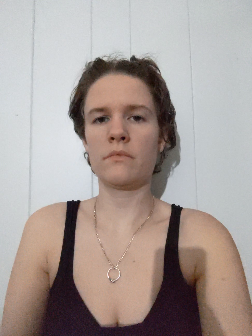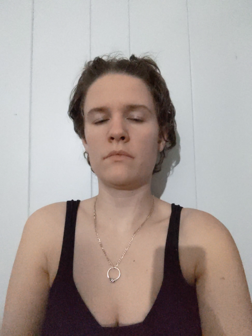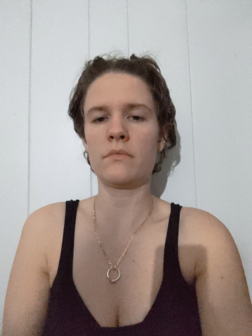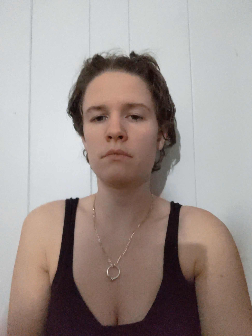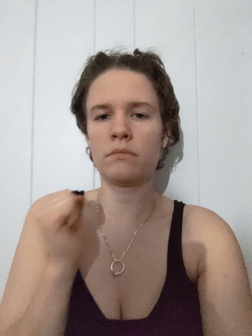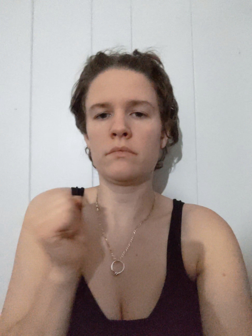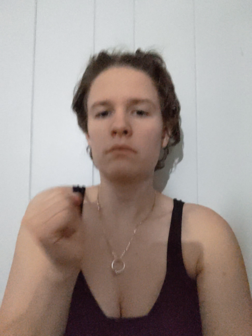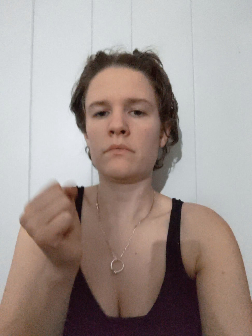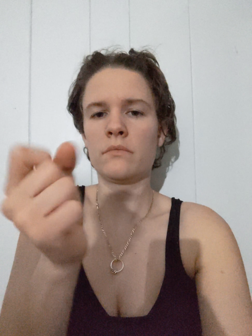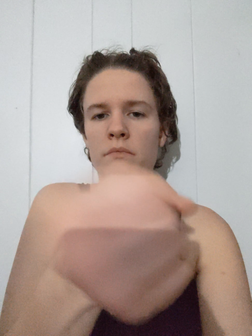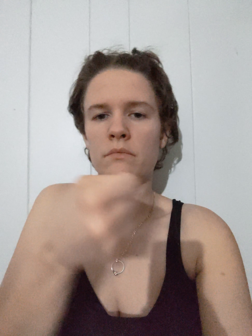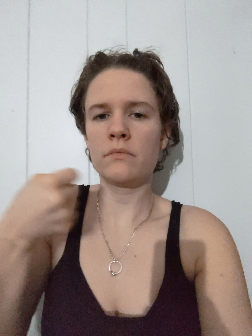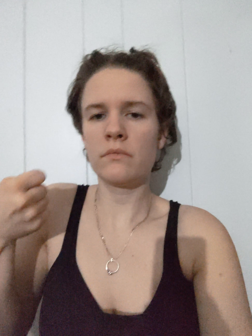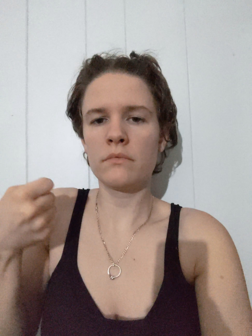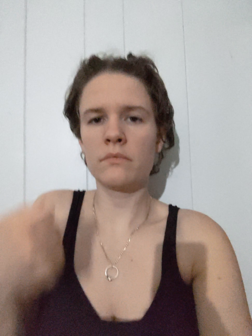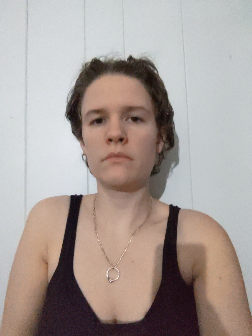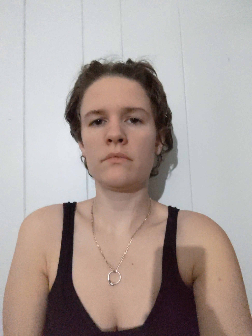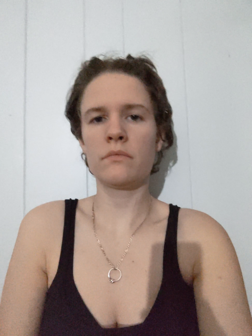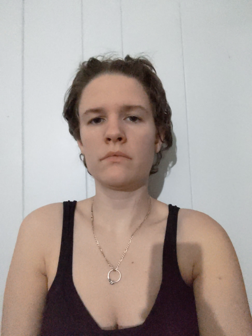refrigerator